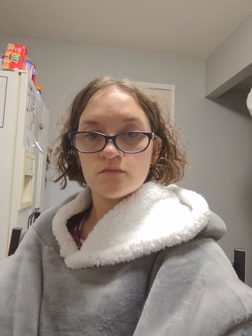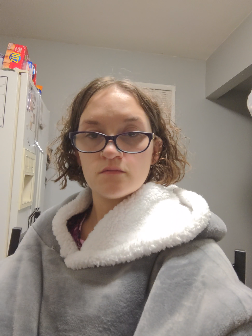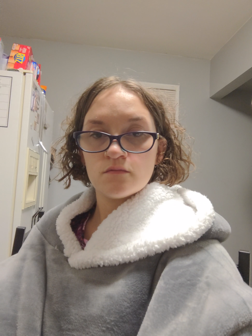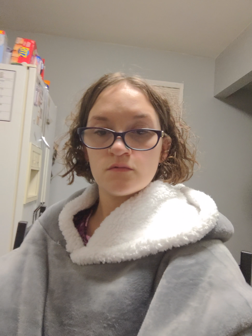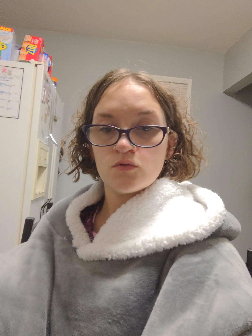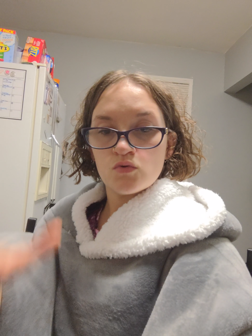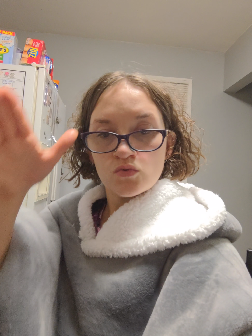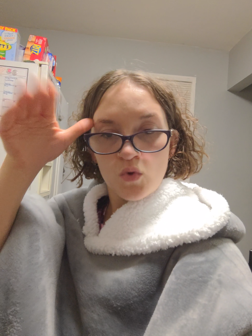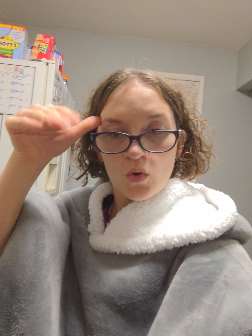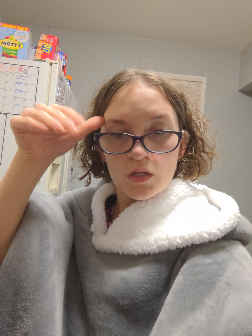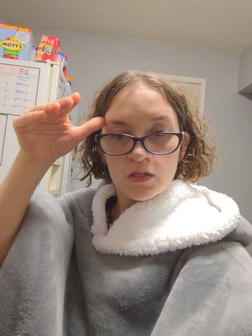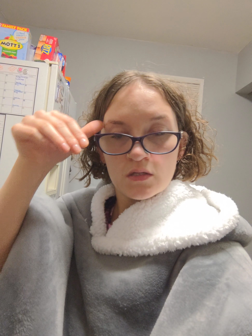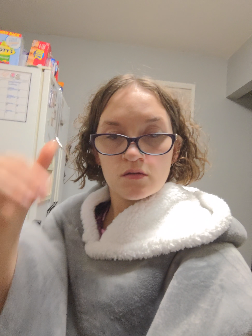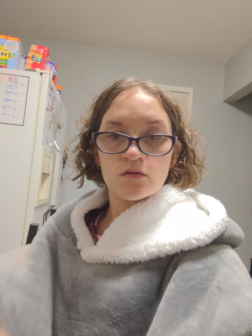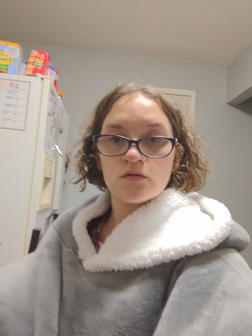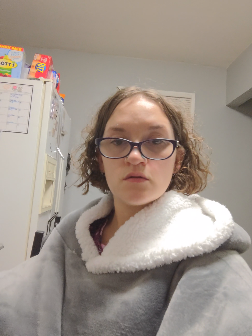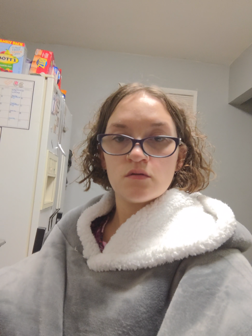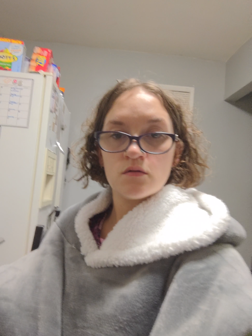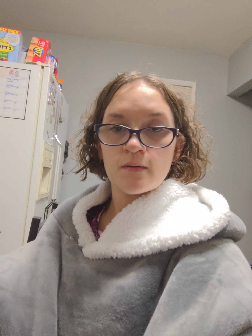donkey